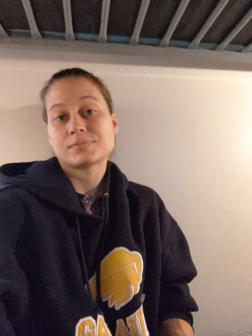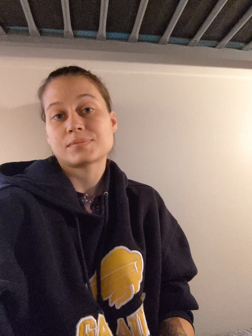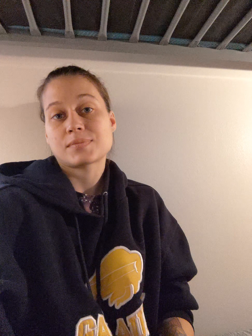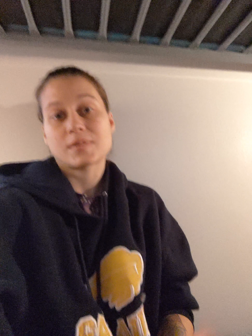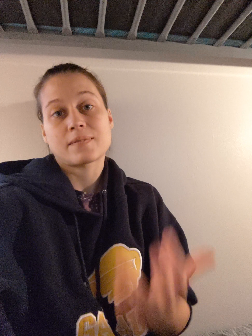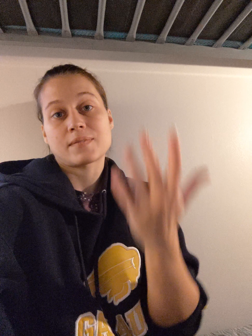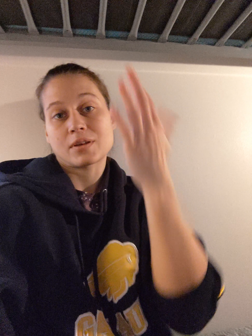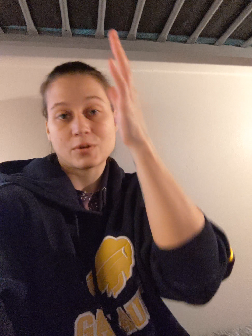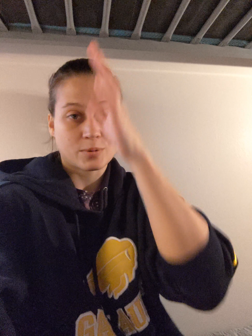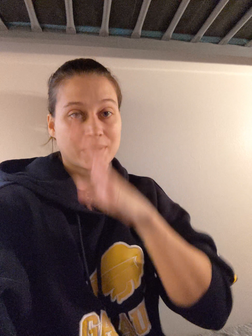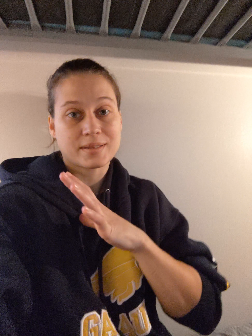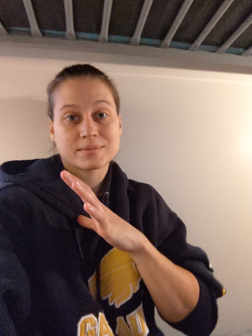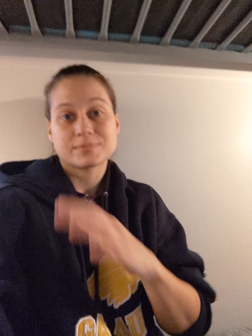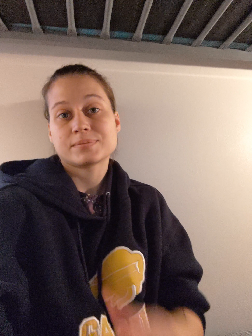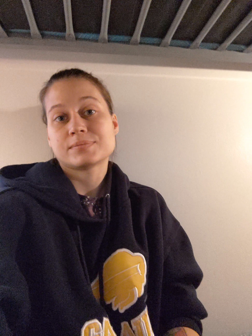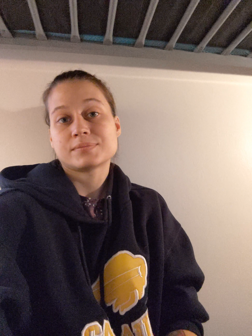fireman